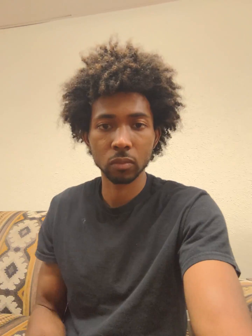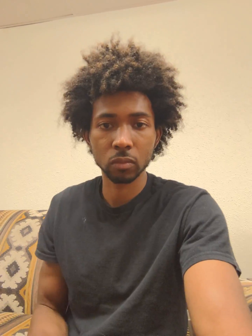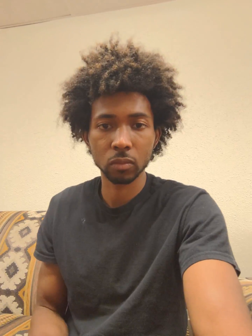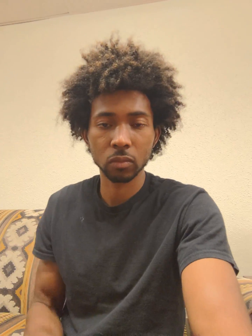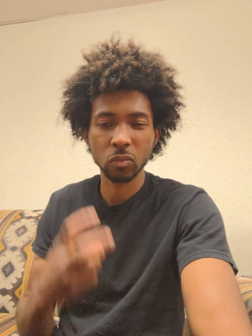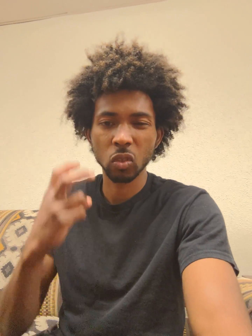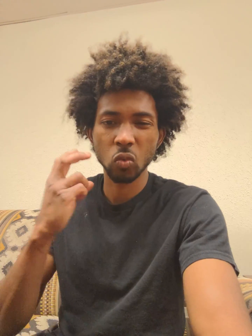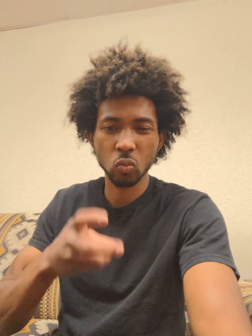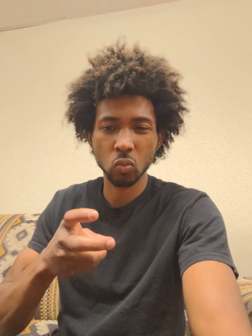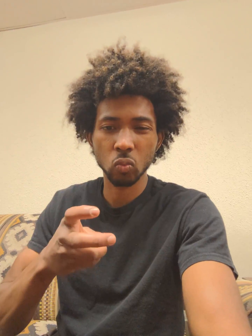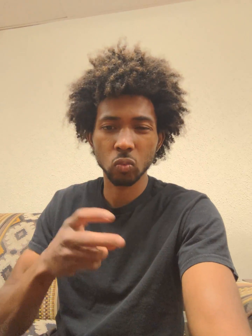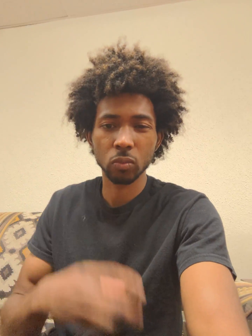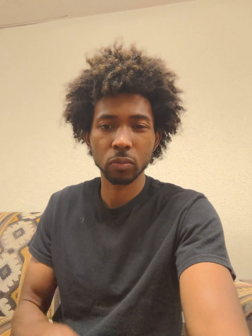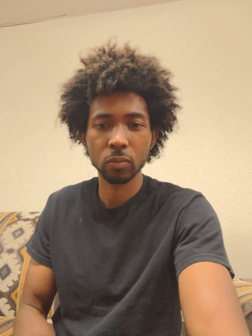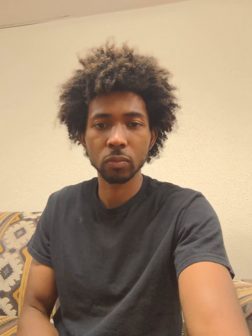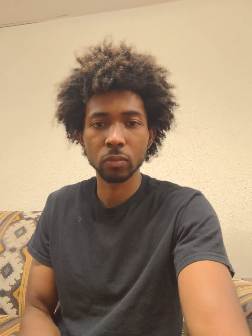hard